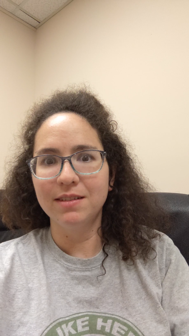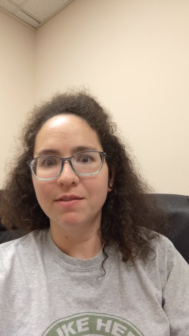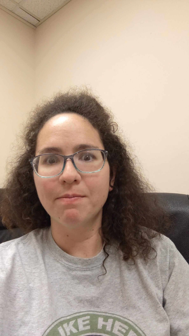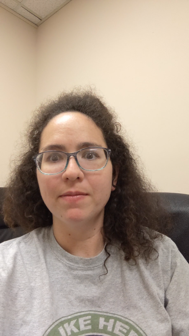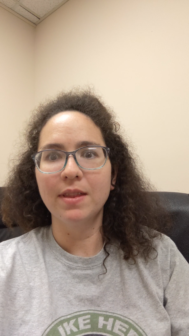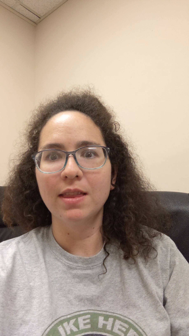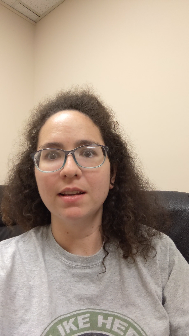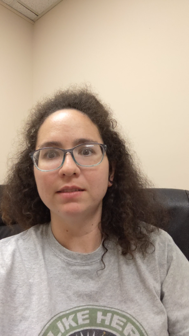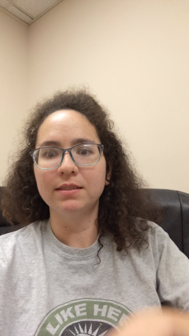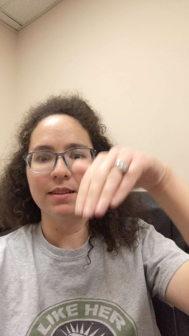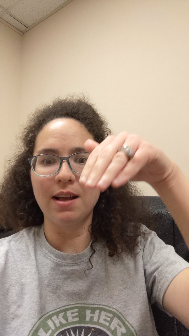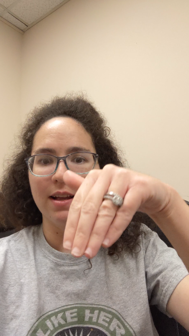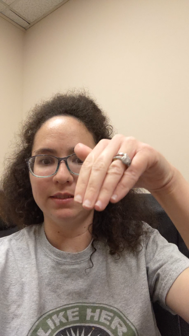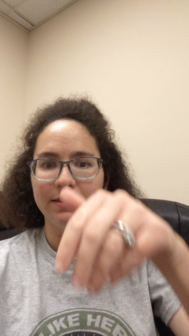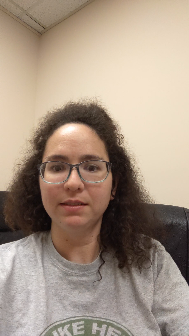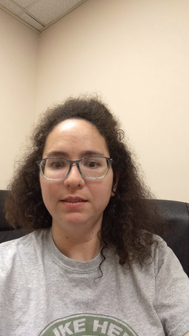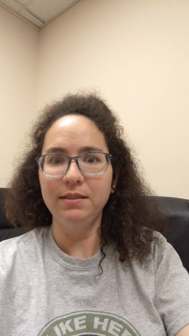doctor